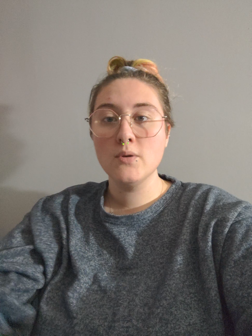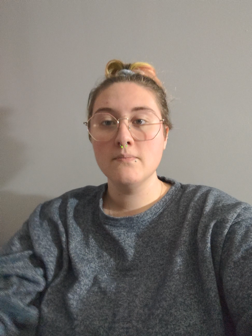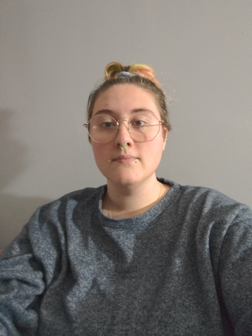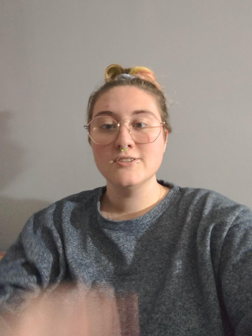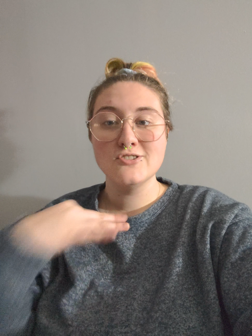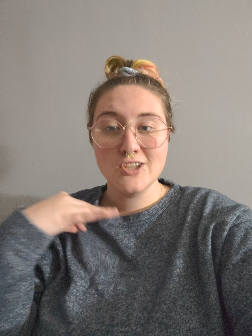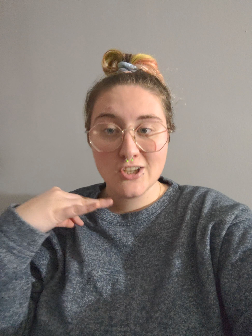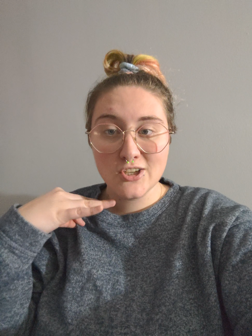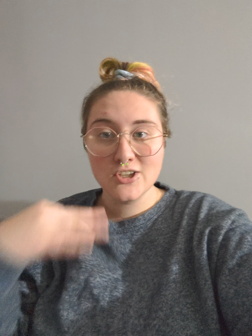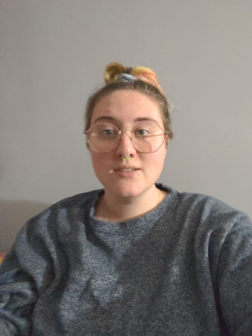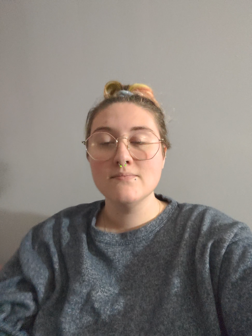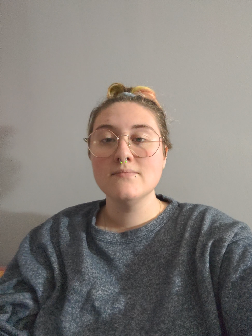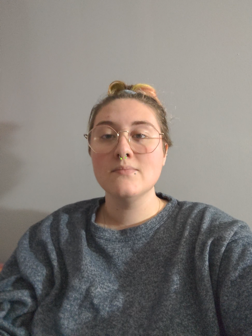shirt